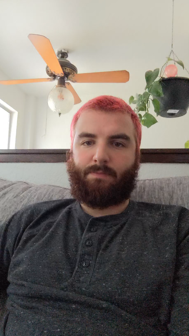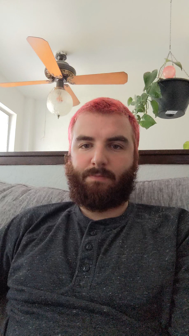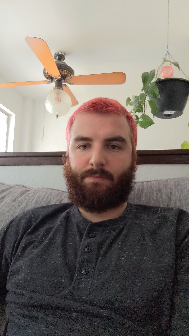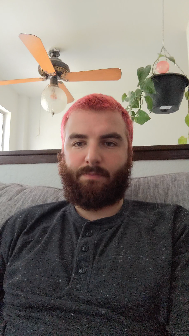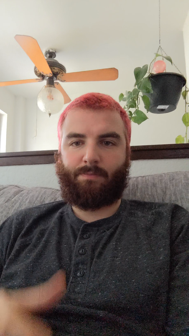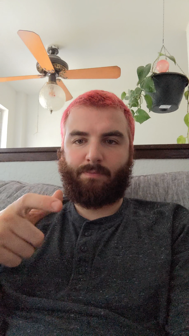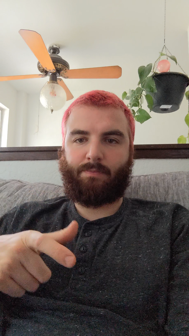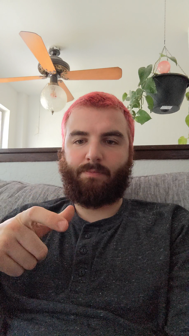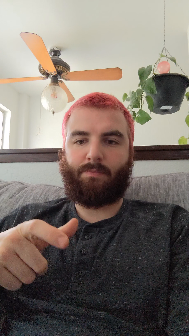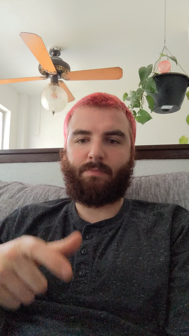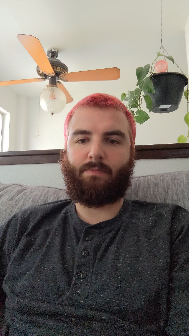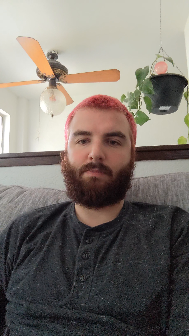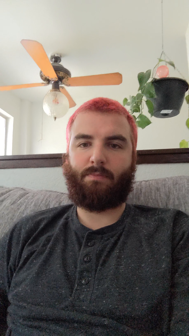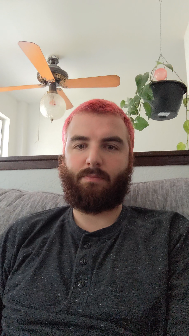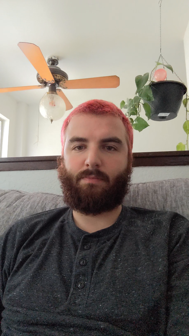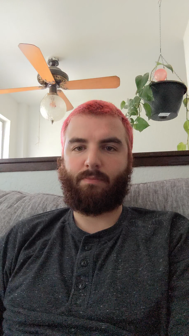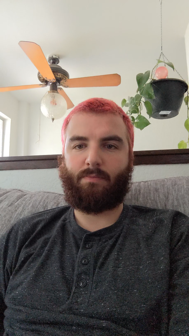plate